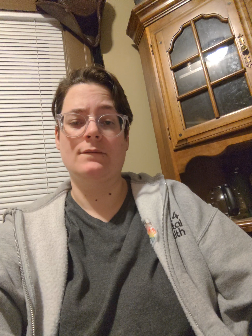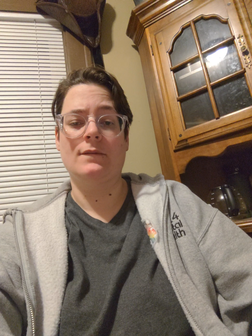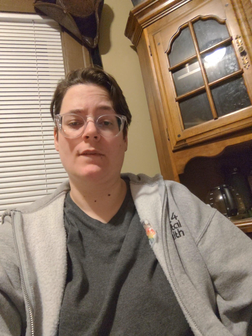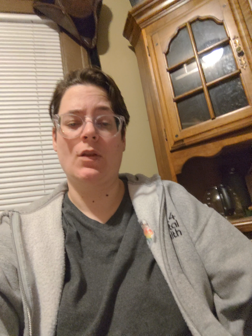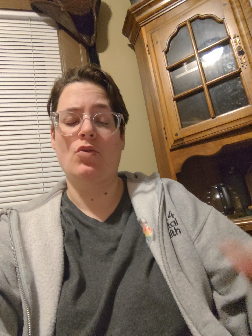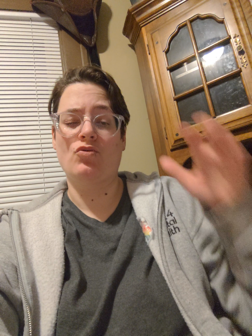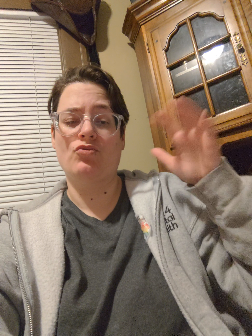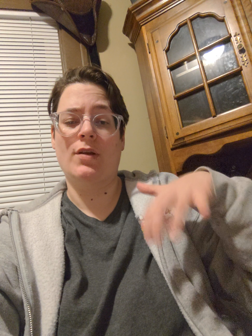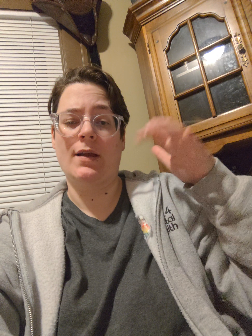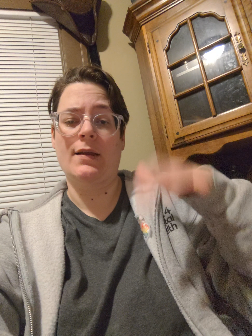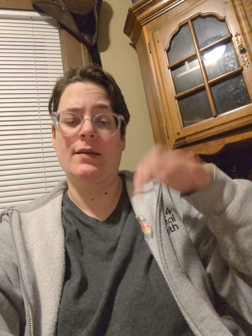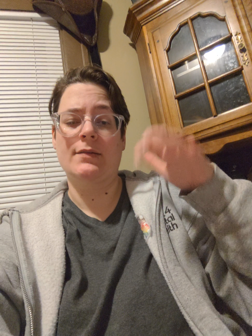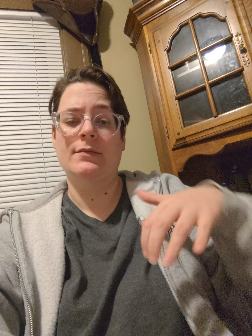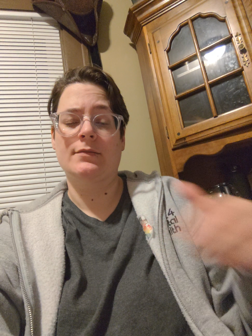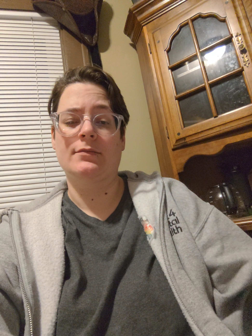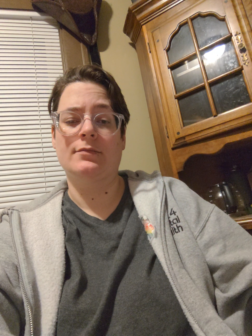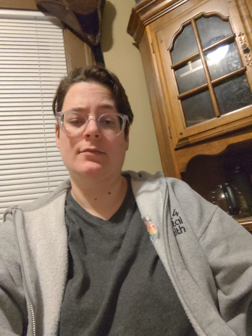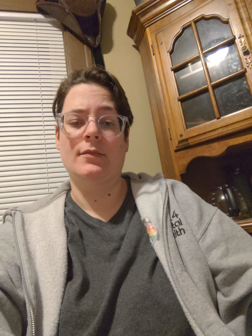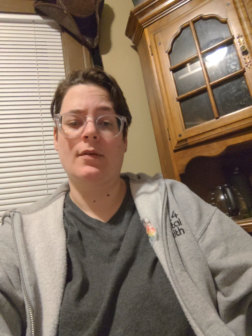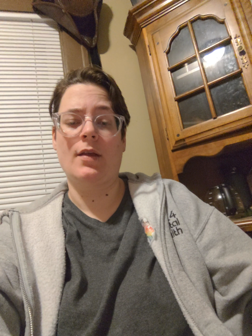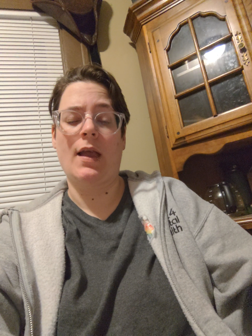rain